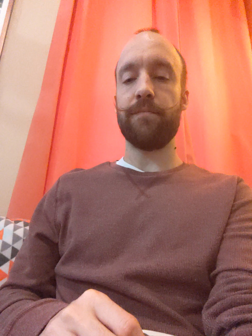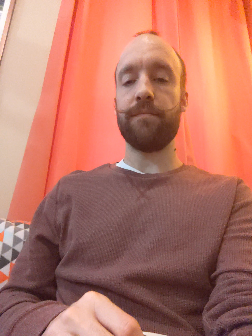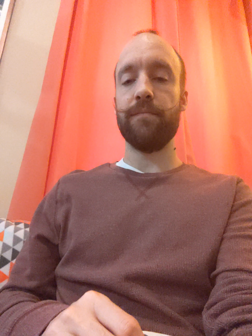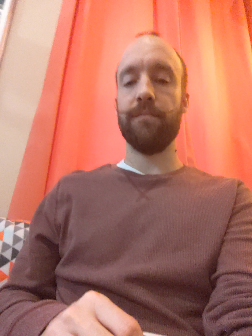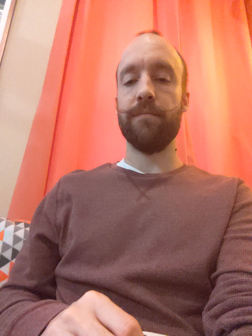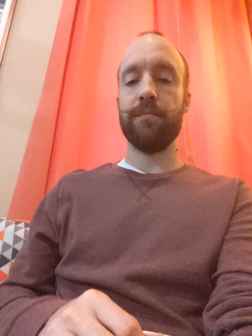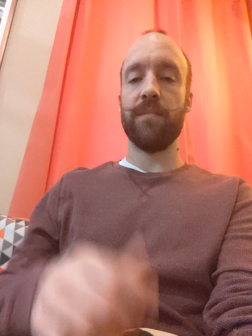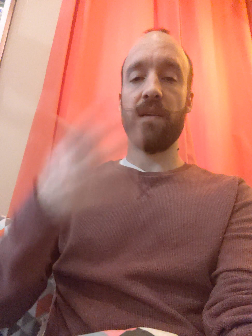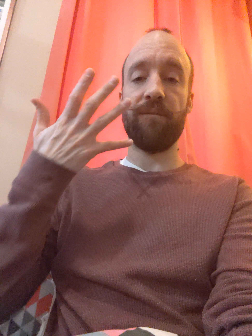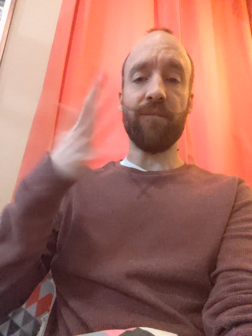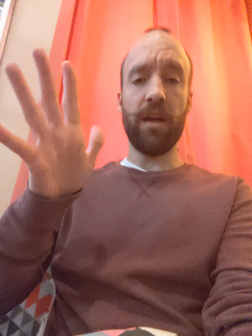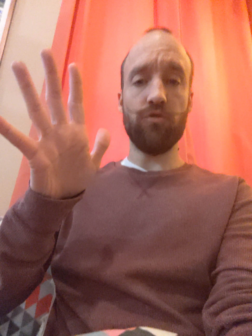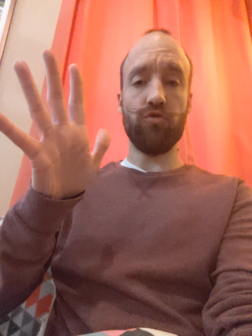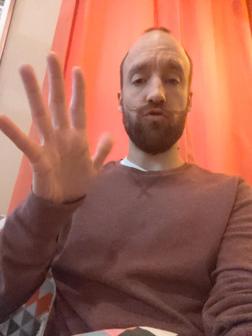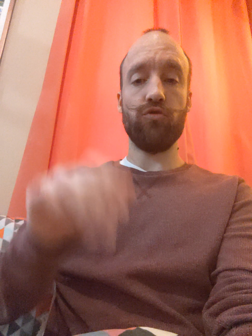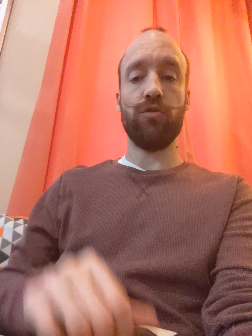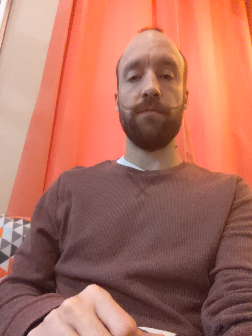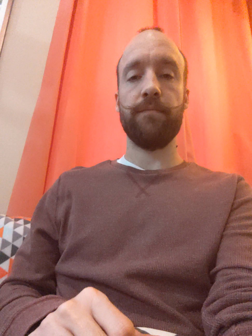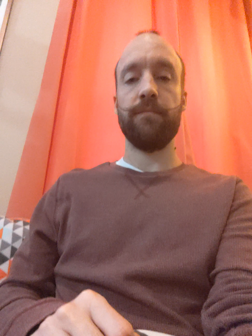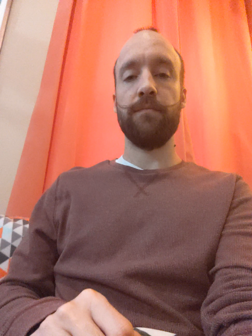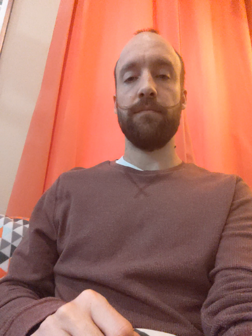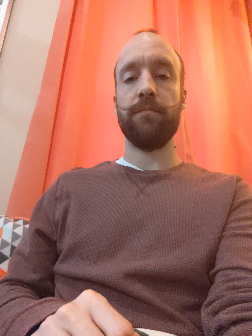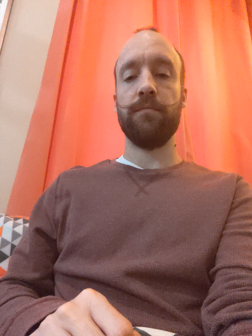finish